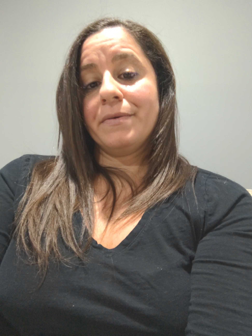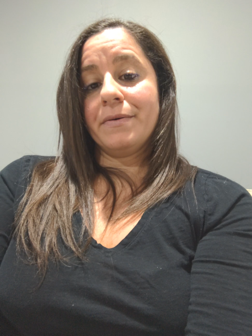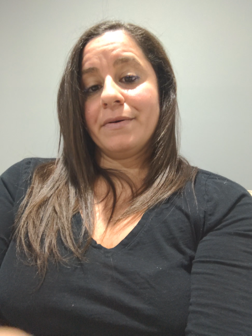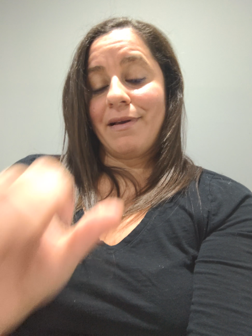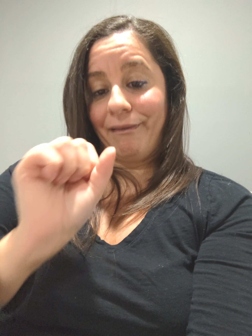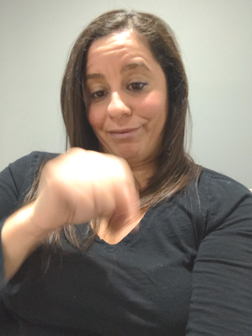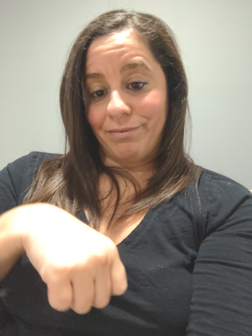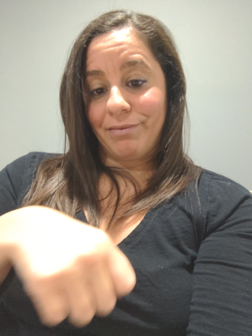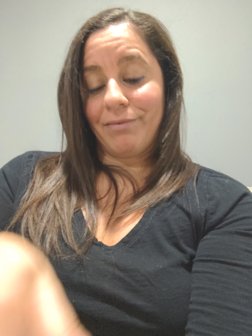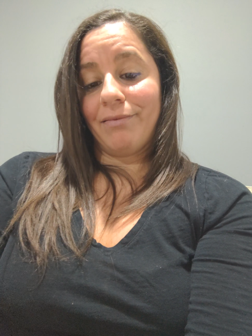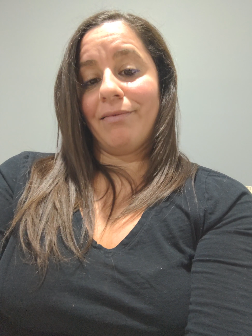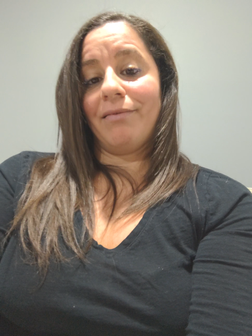can